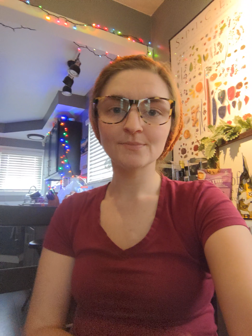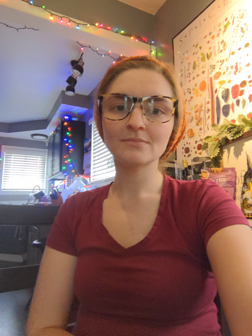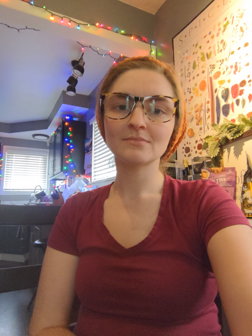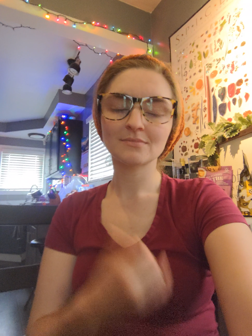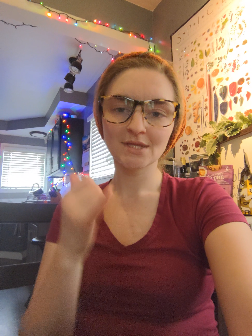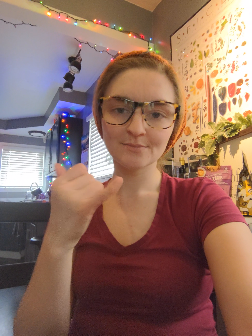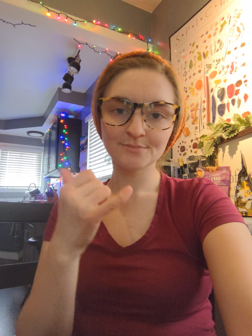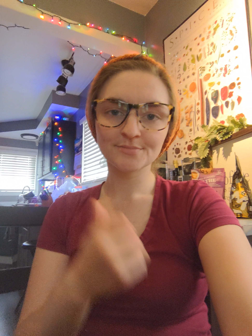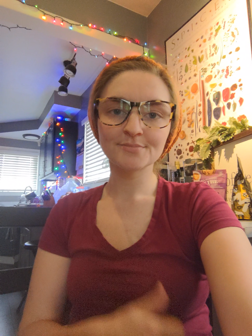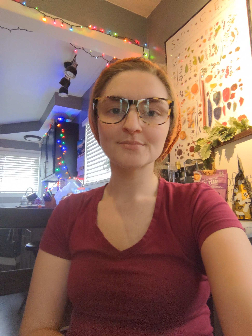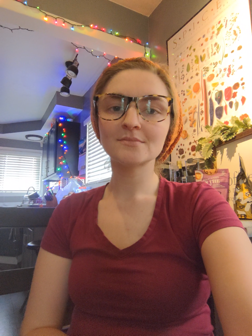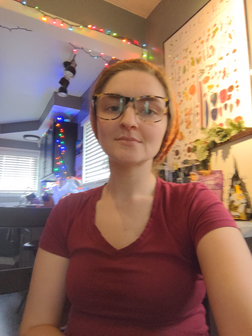yellow